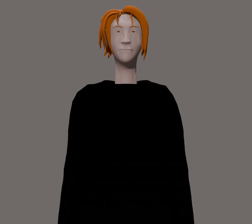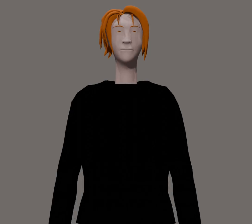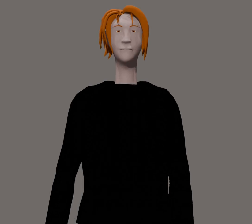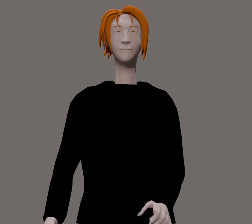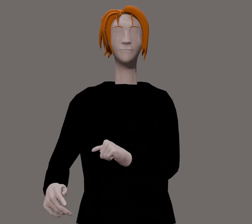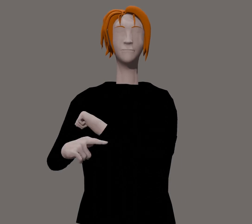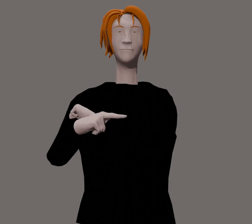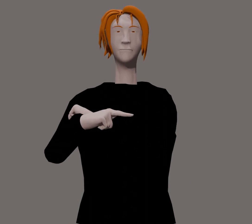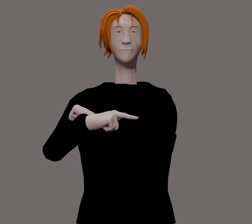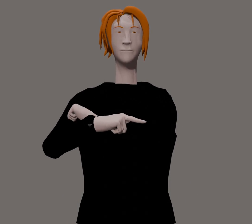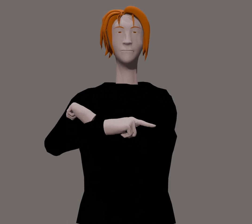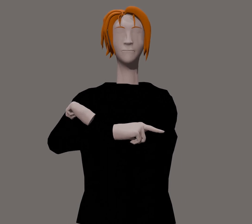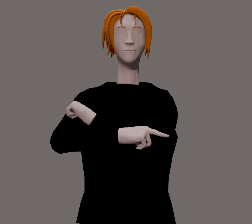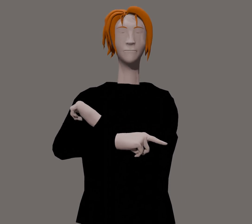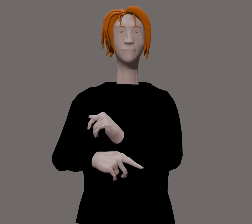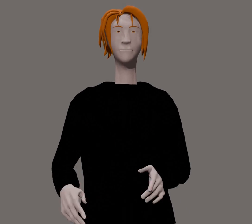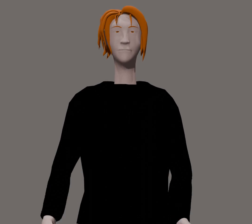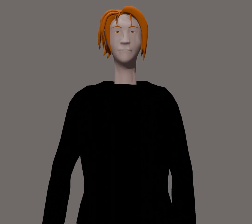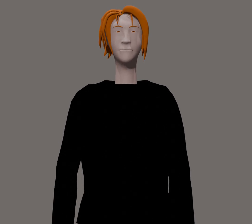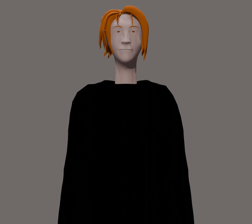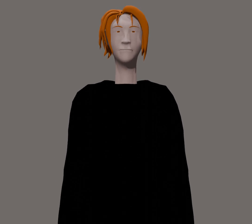Cheat